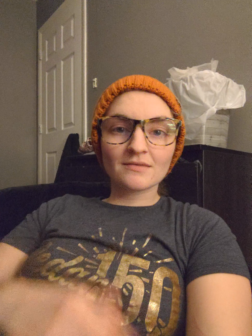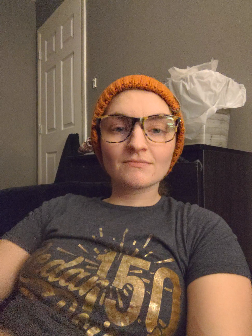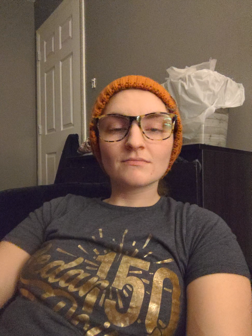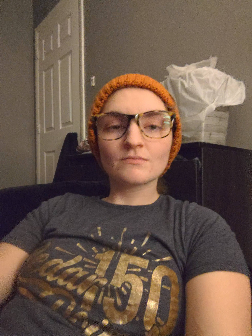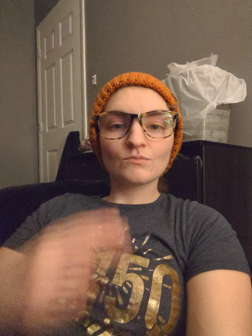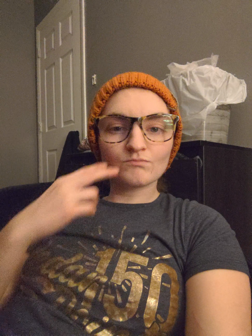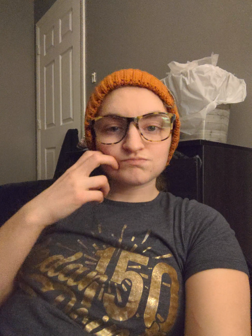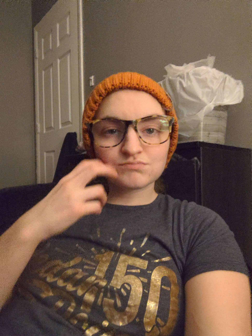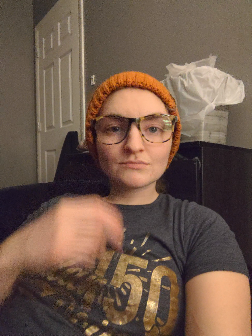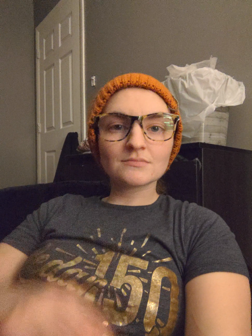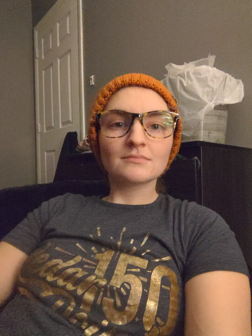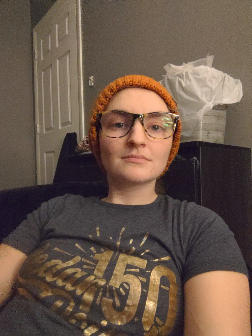gum